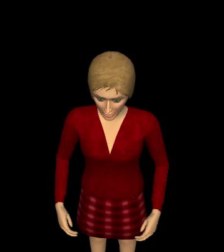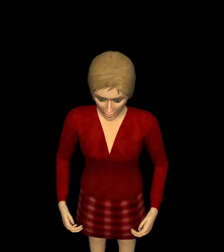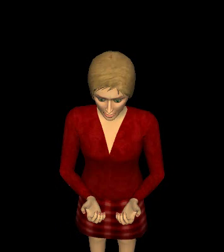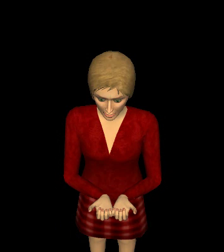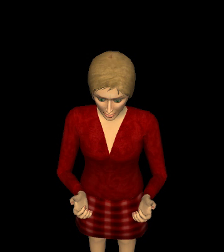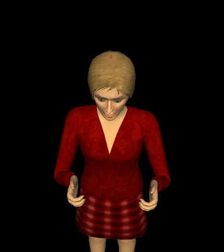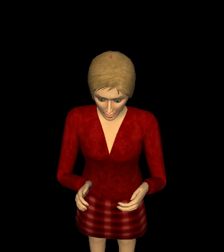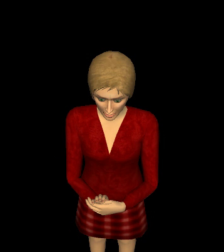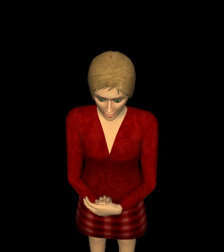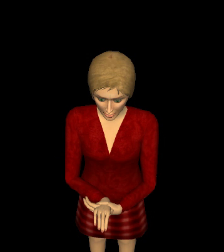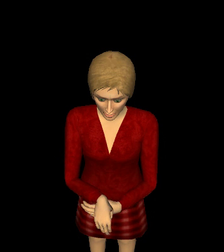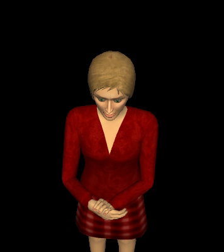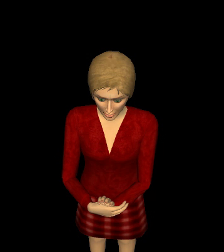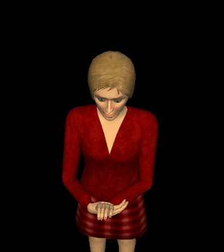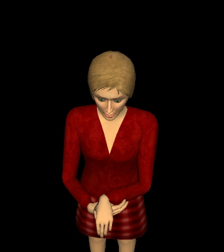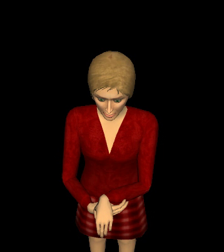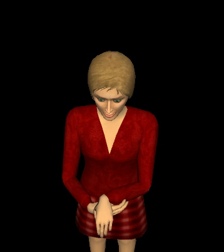مغسلة